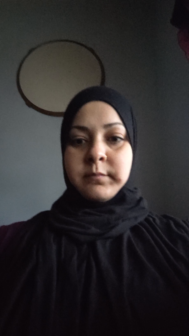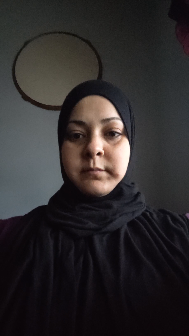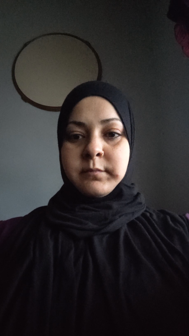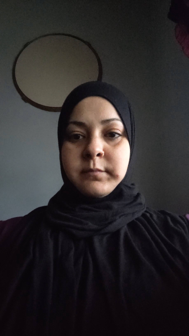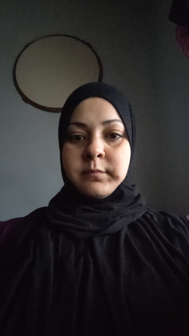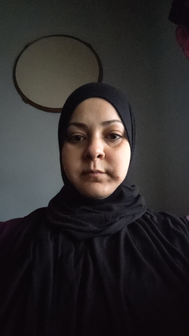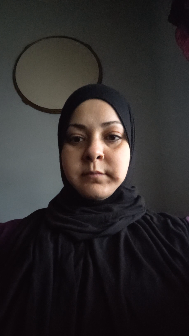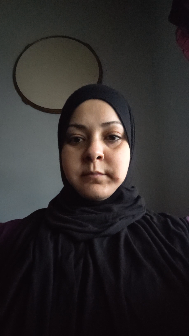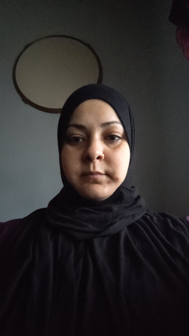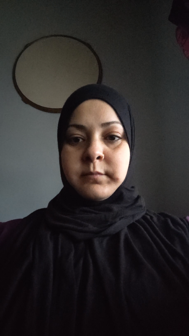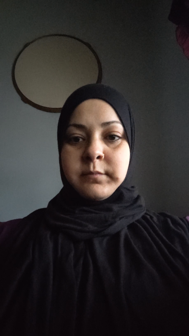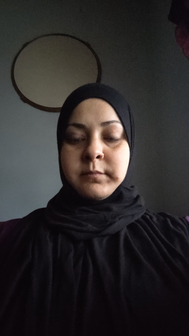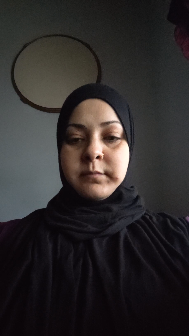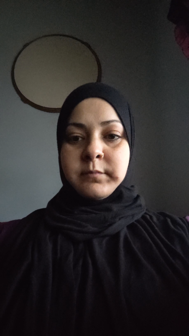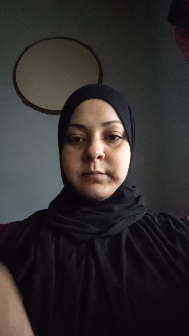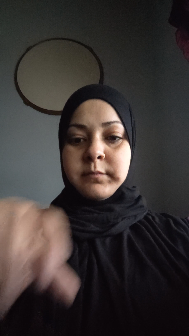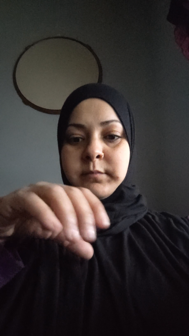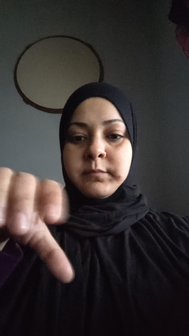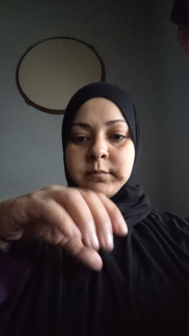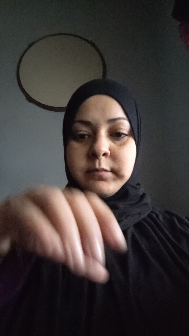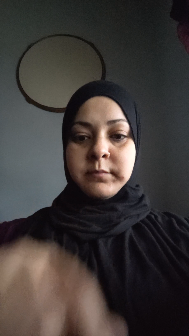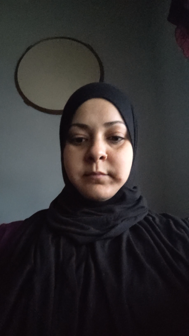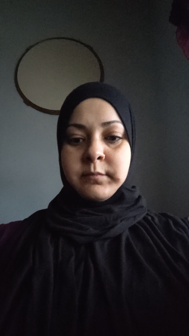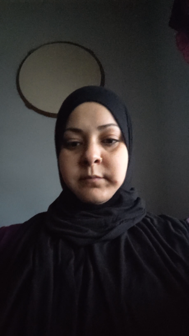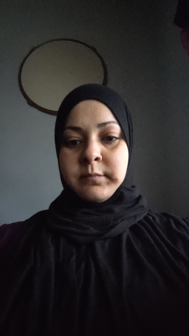does